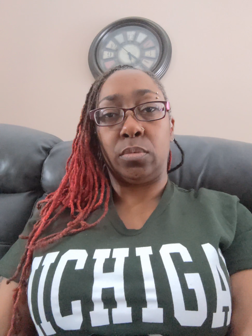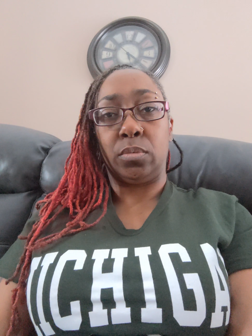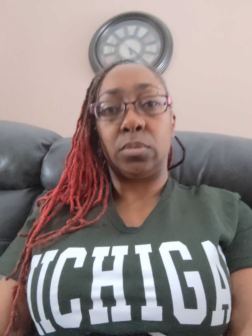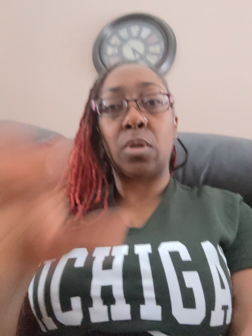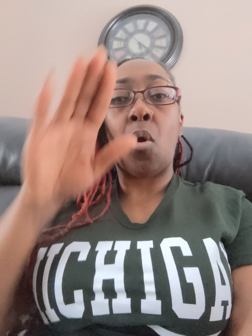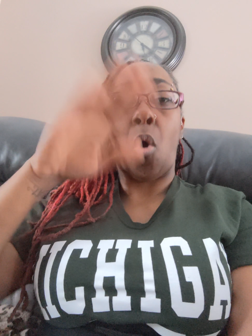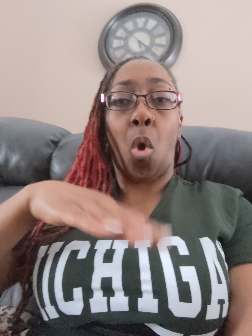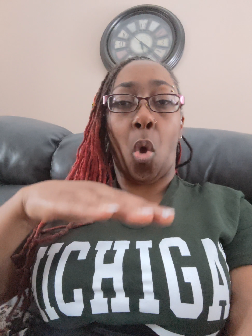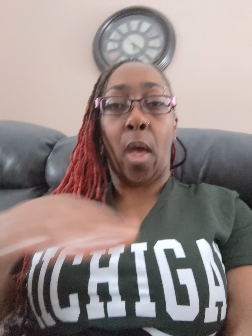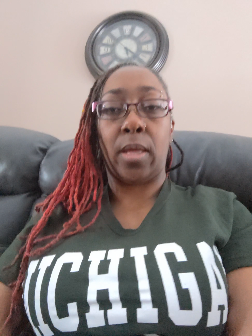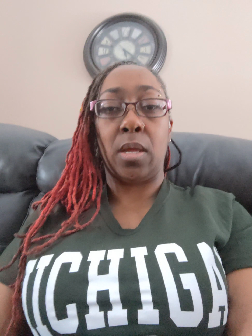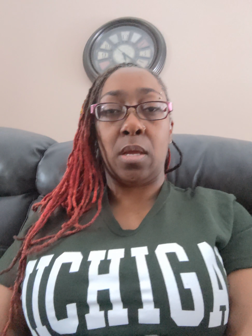on